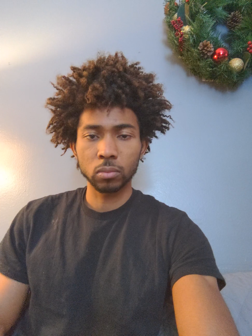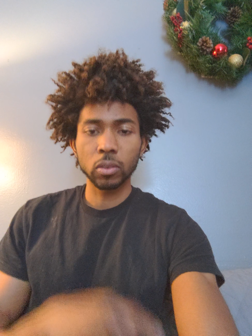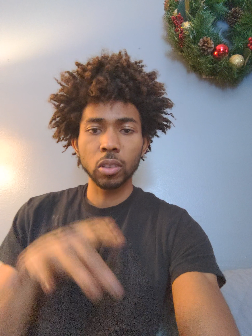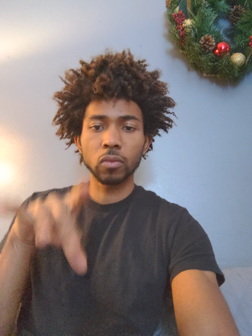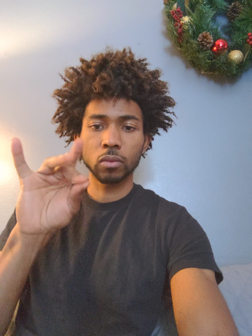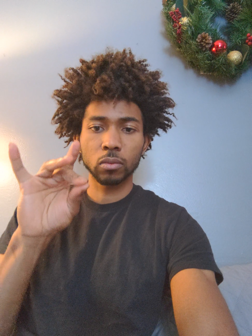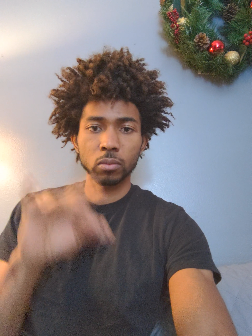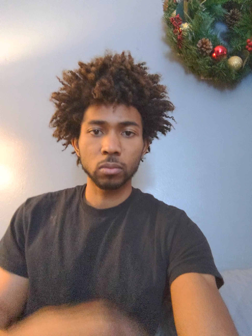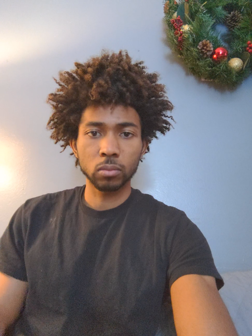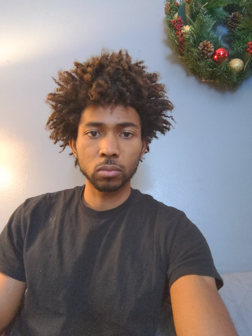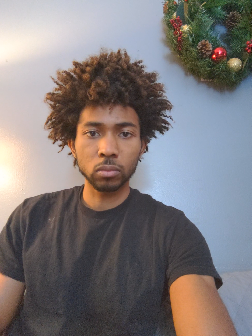find